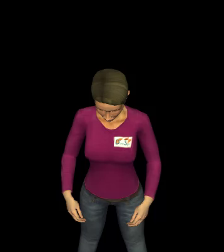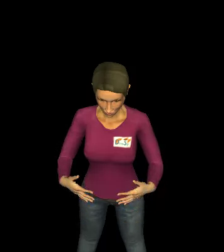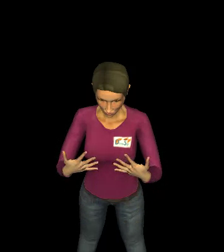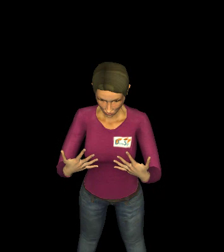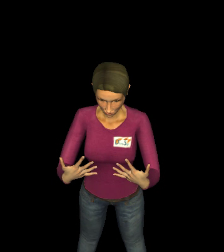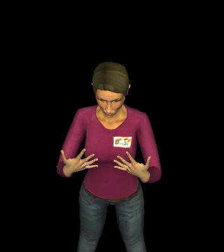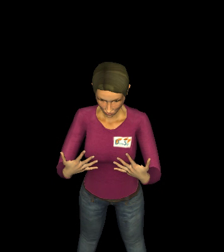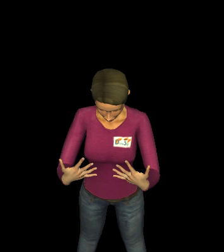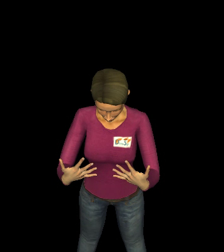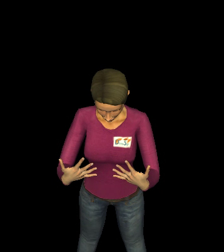يد